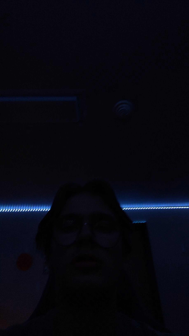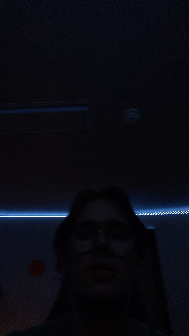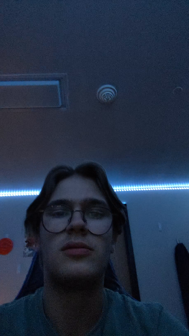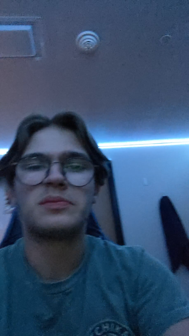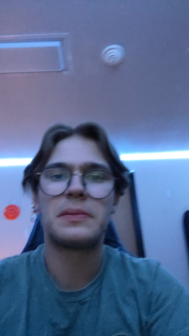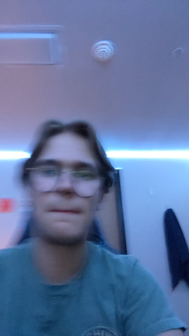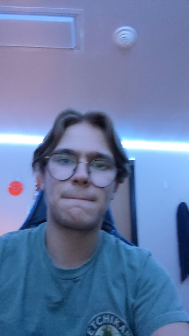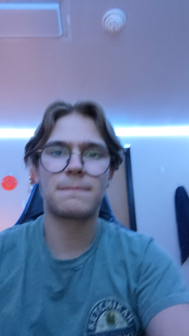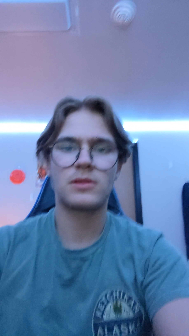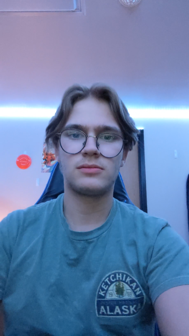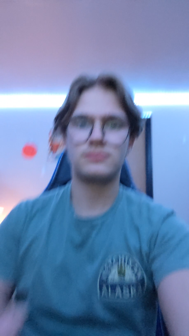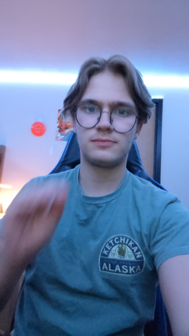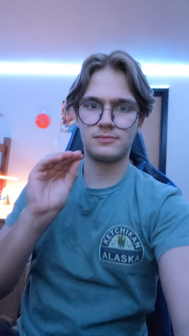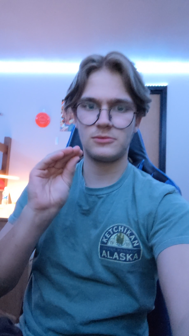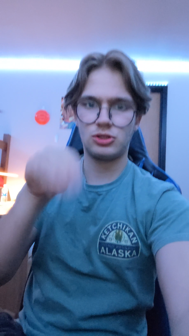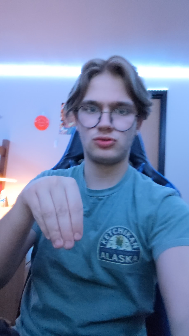put